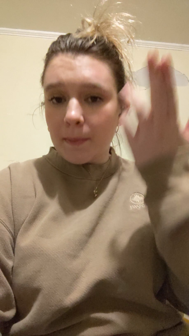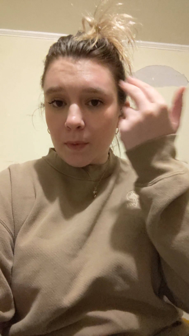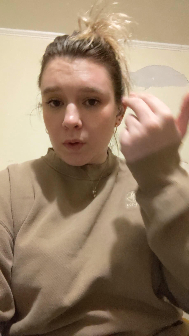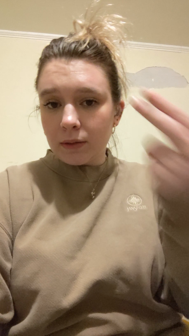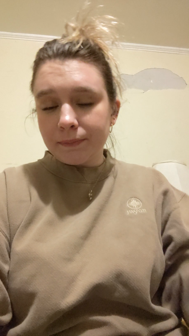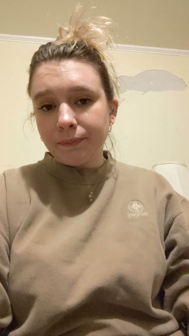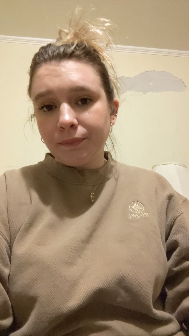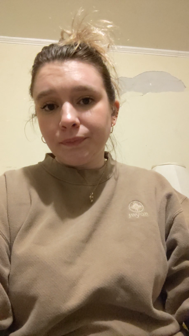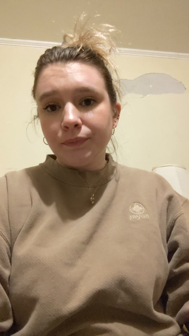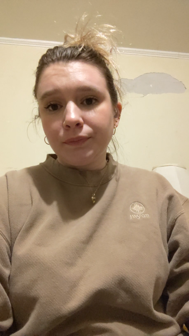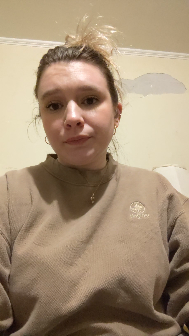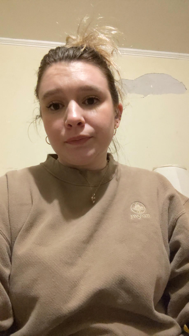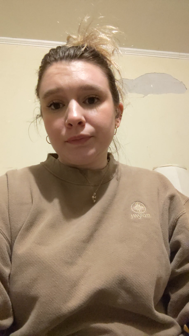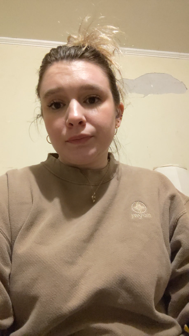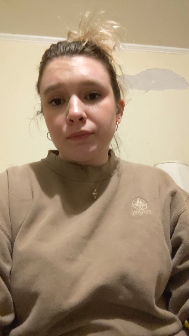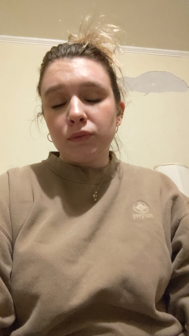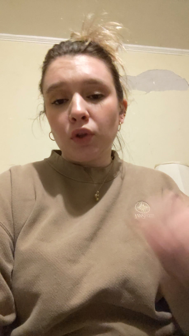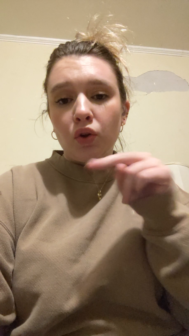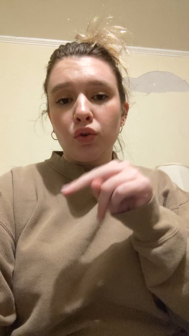nurse